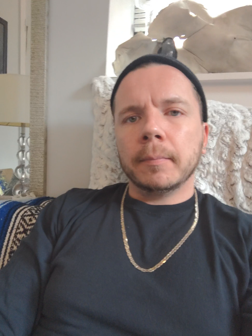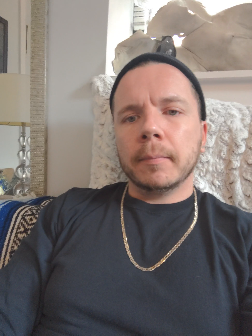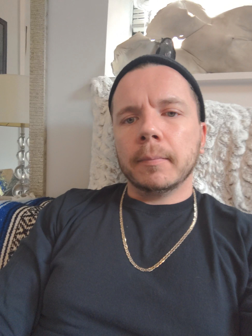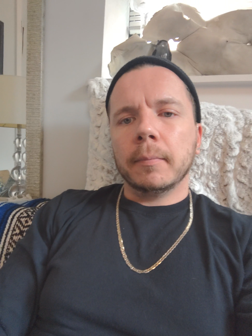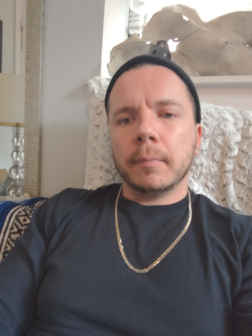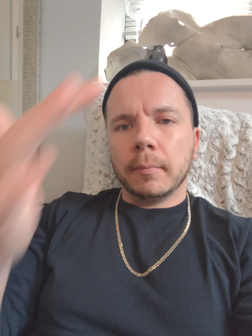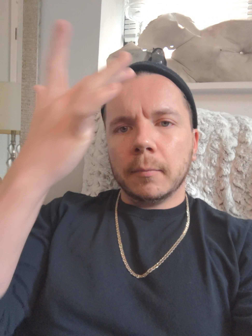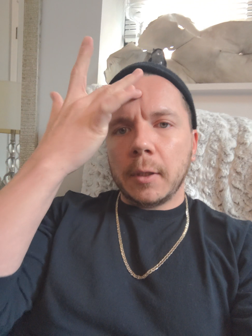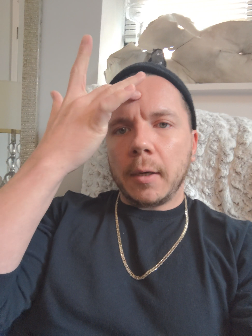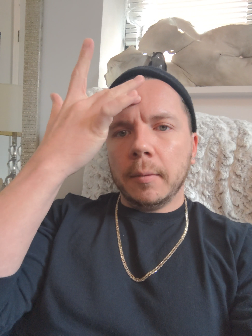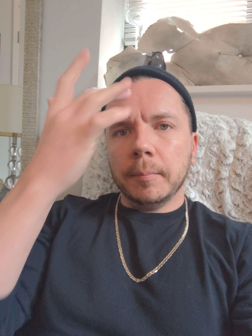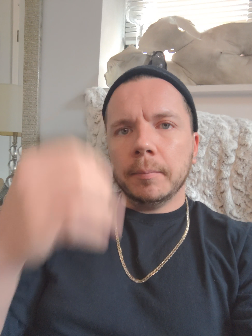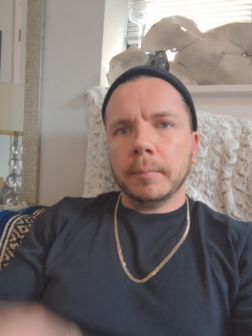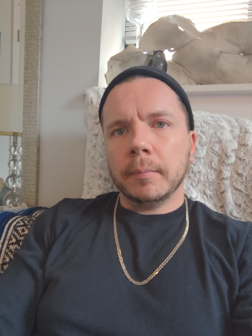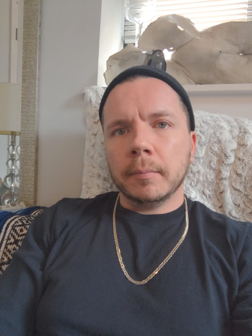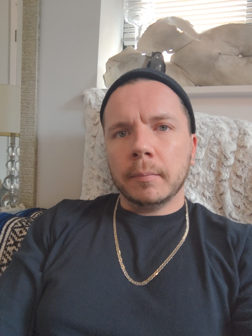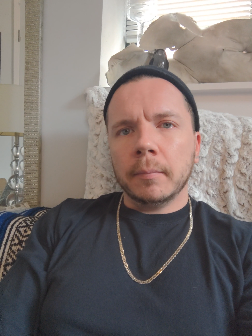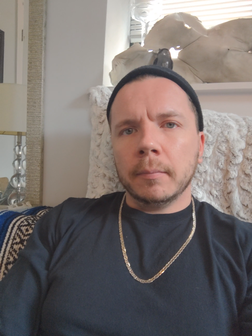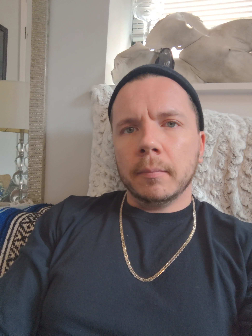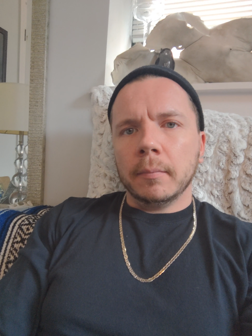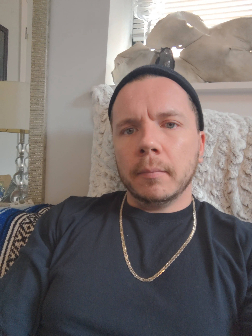sick